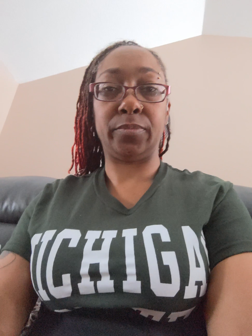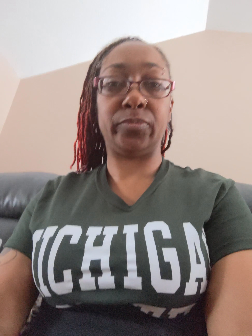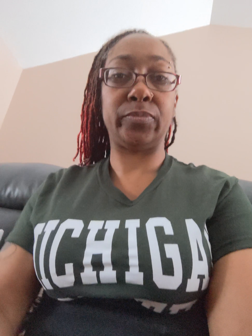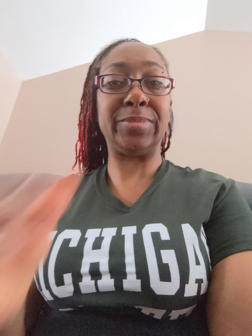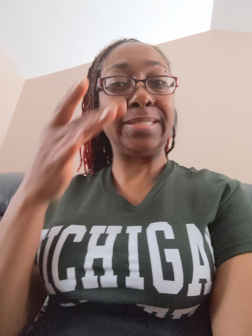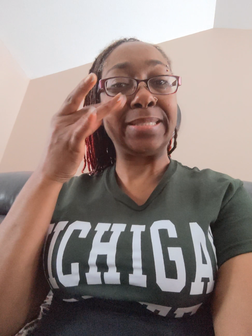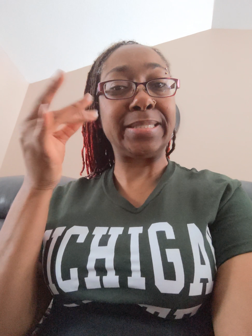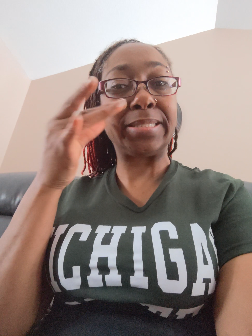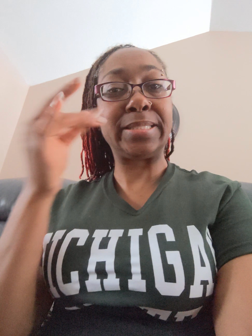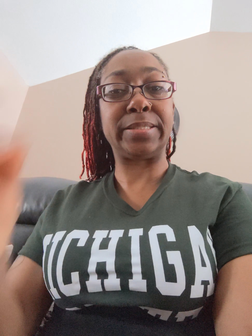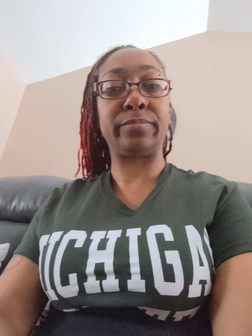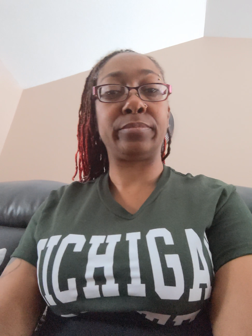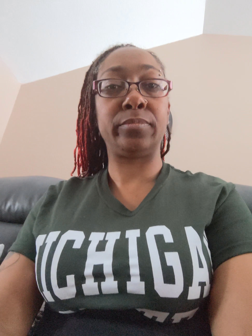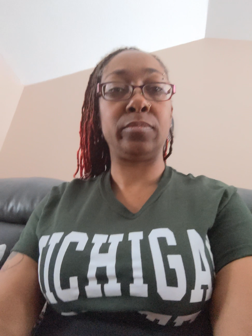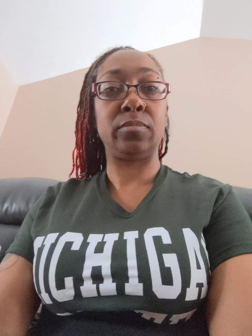kitty